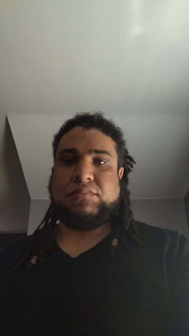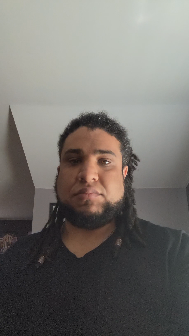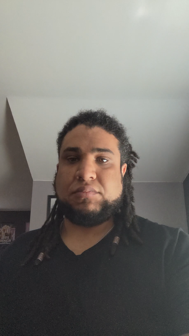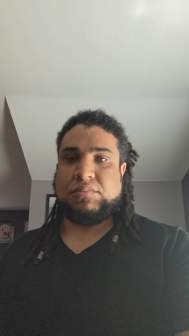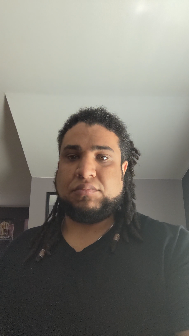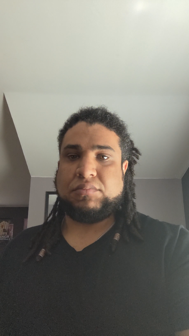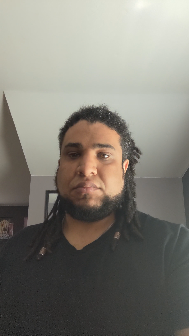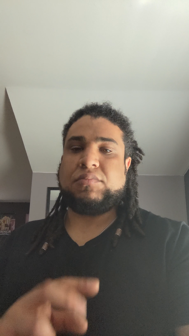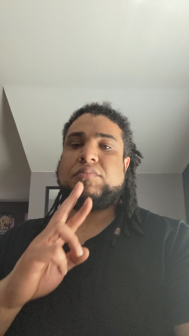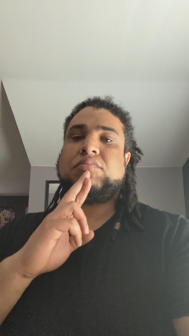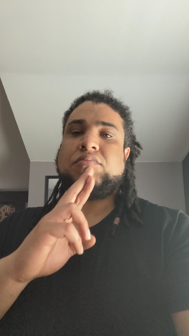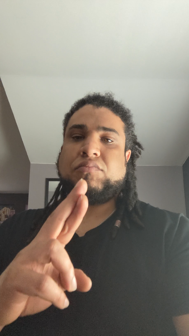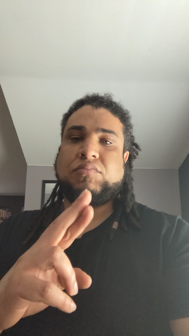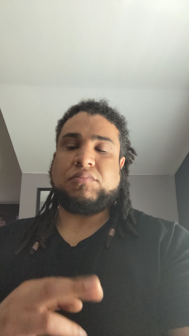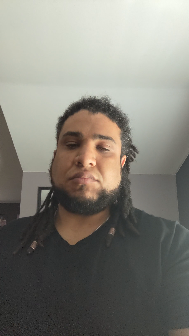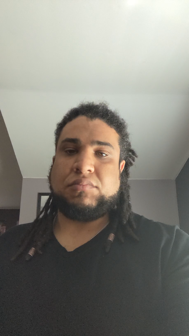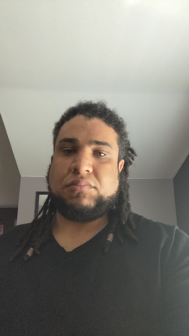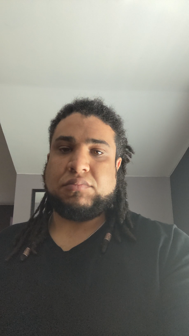are